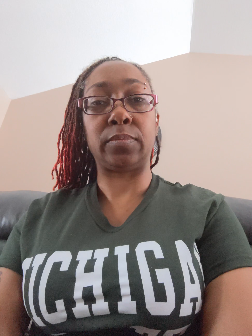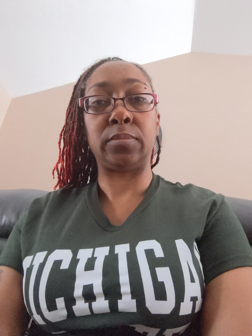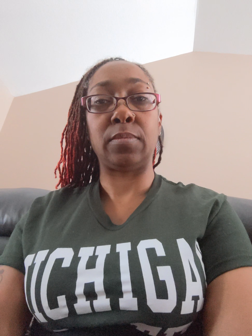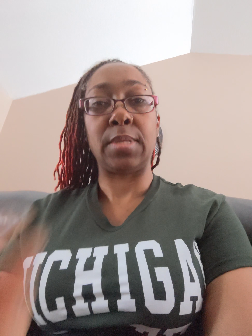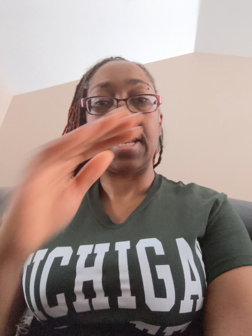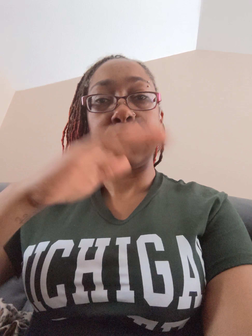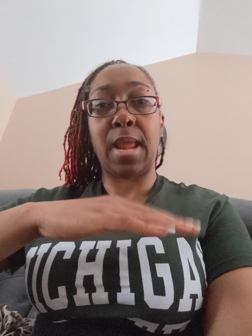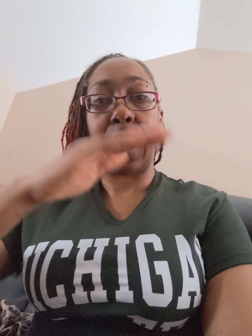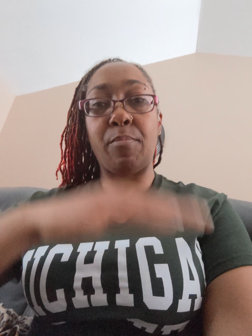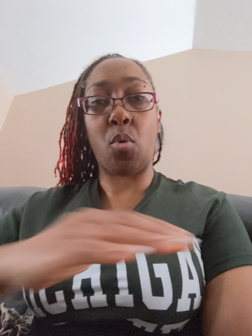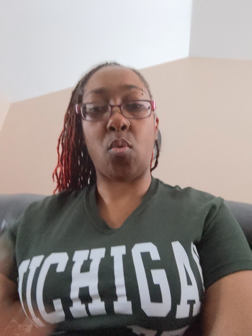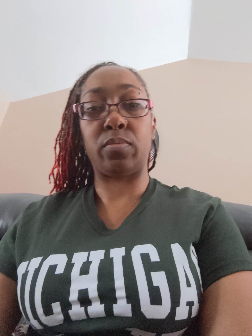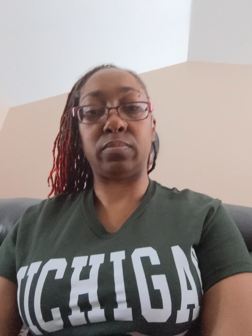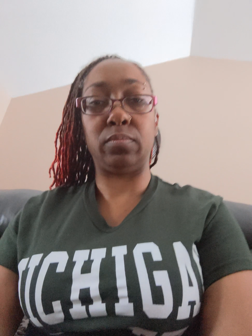table